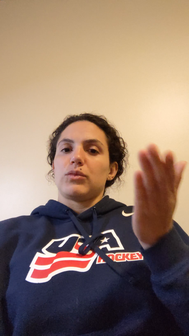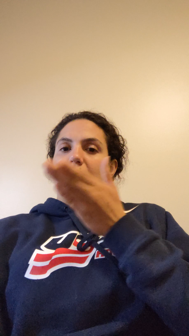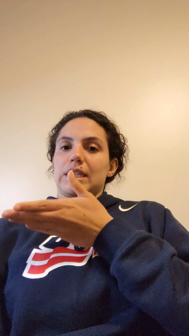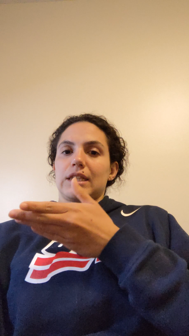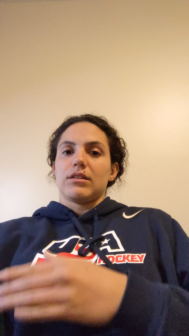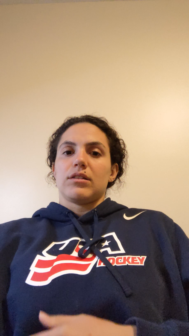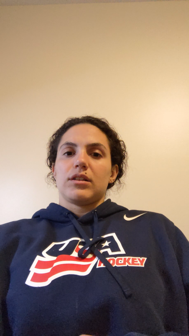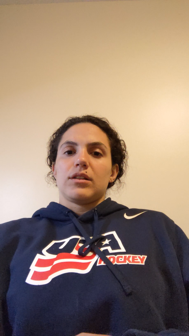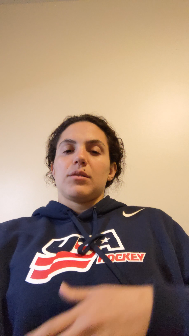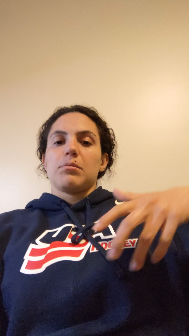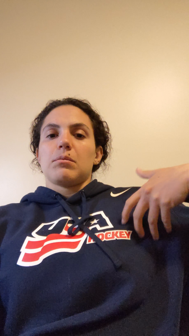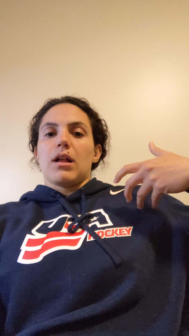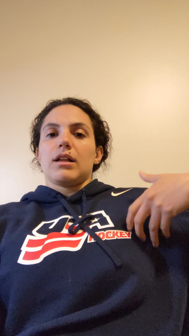monkey